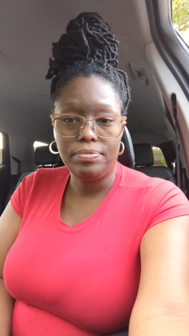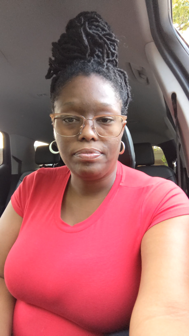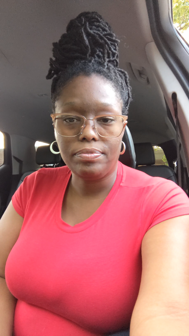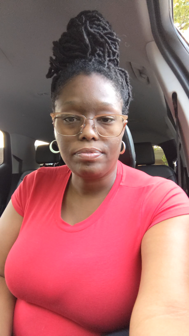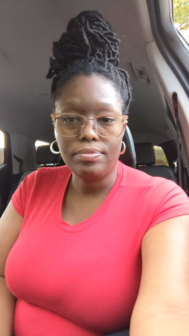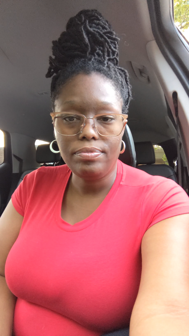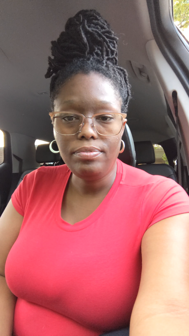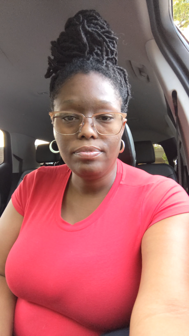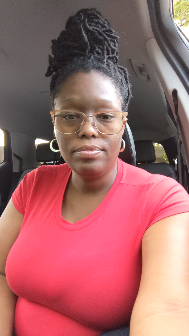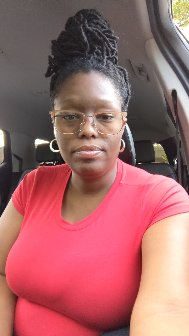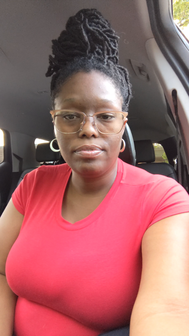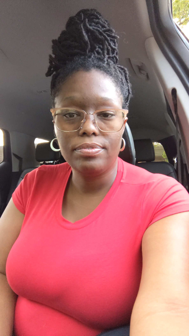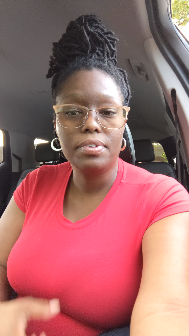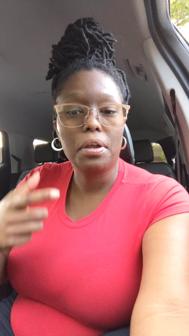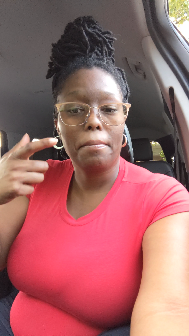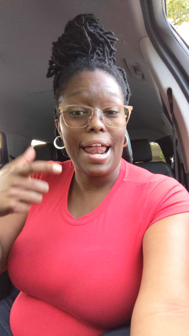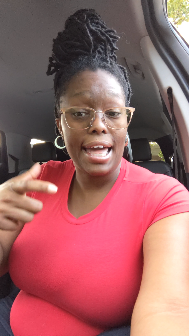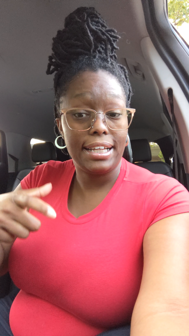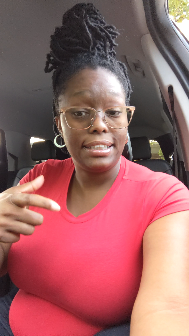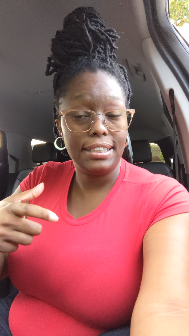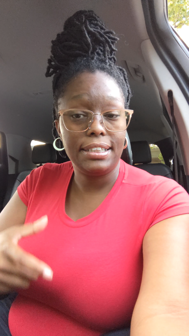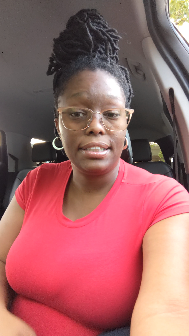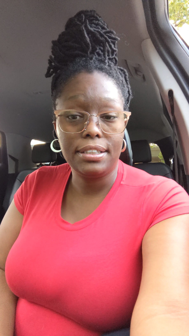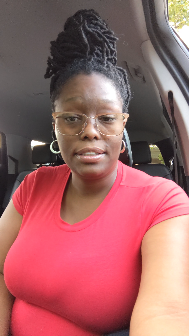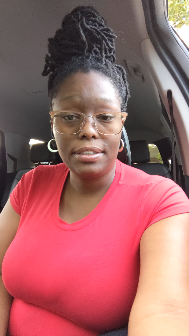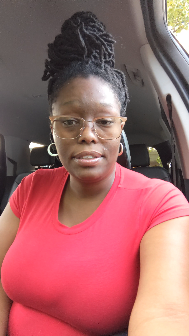plate